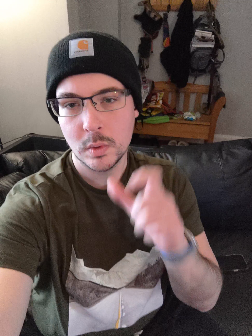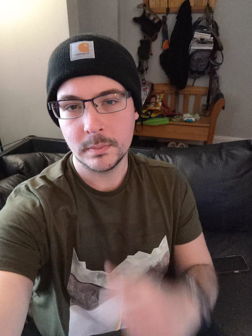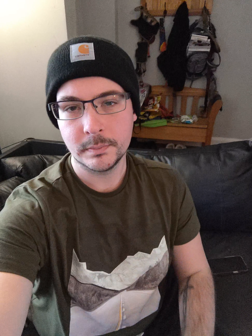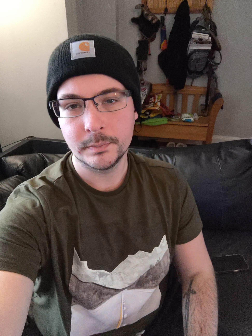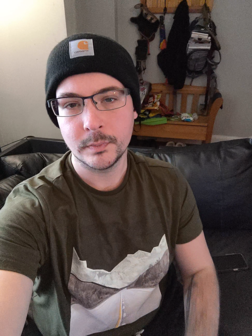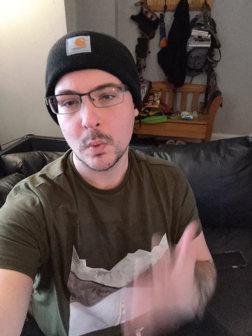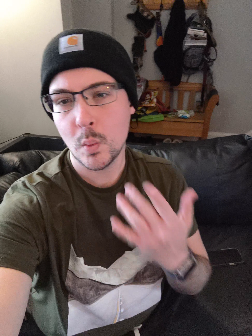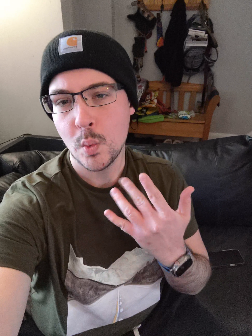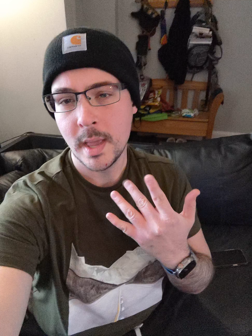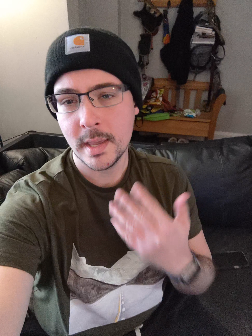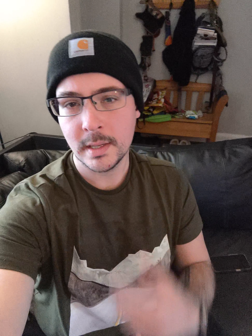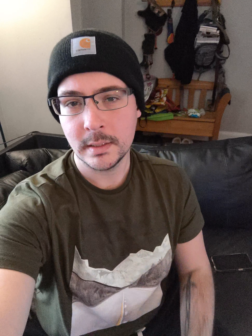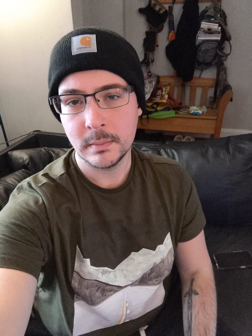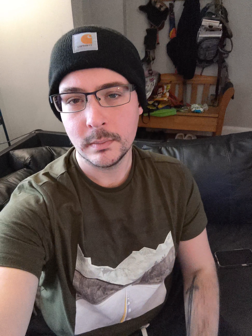wait